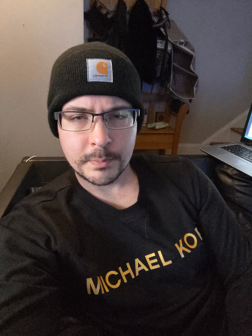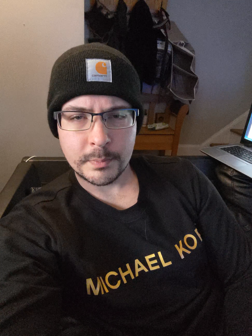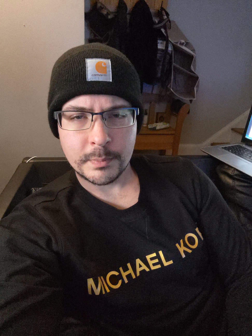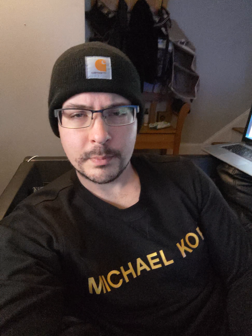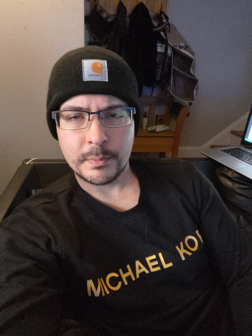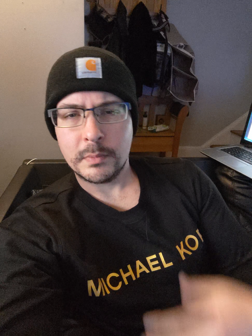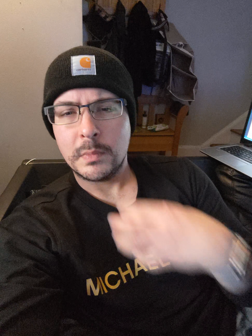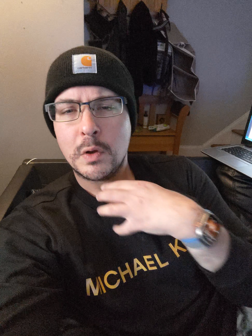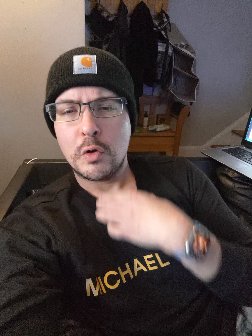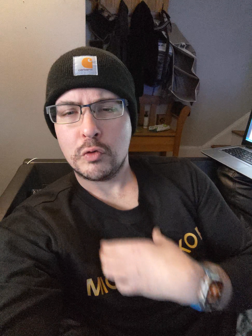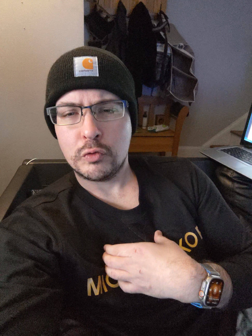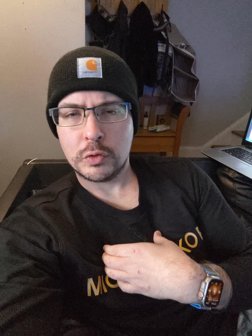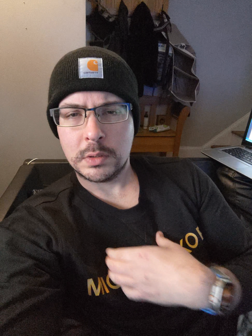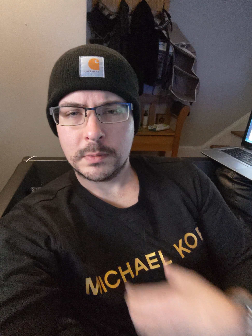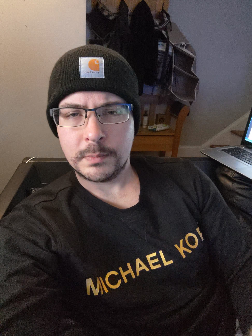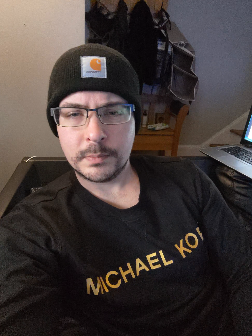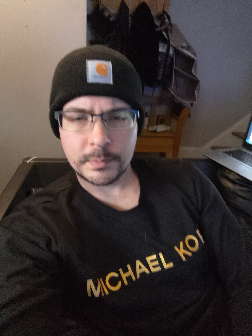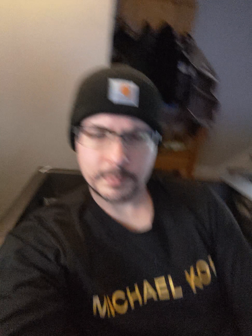hungry